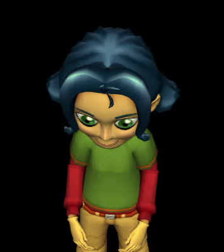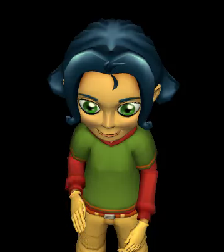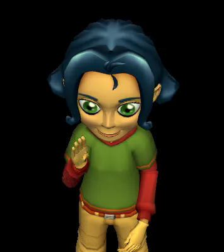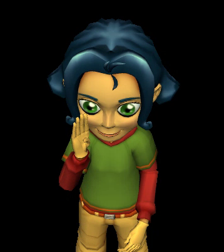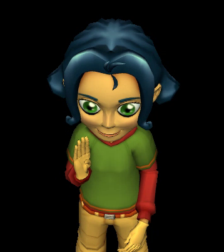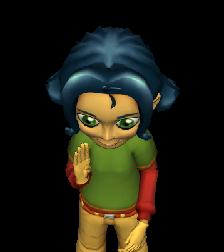من فضلك